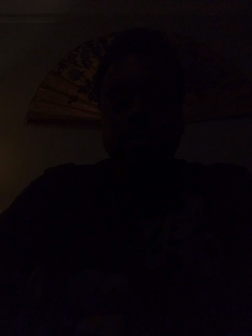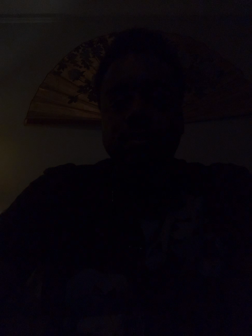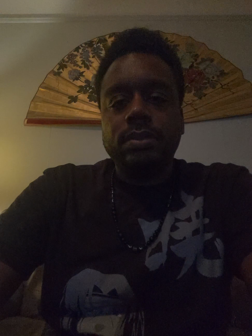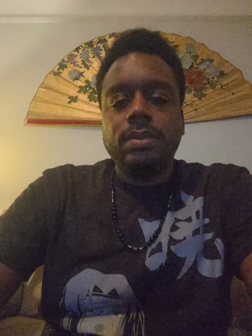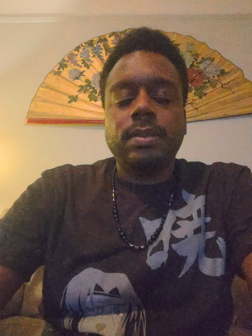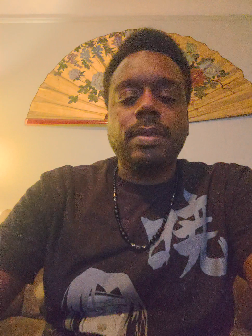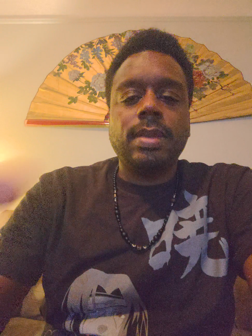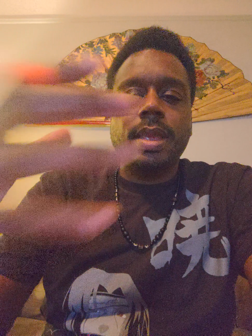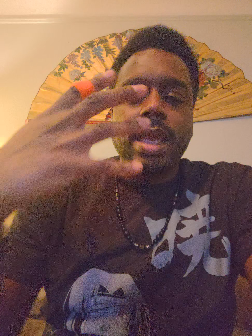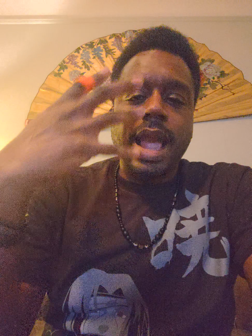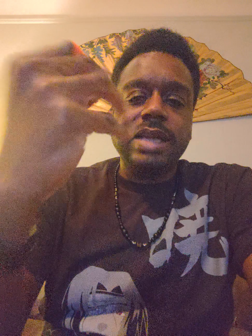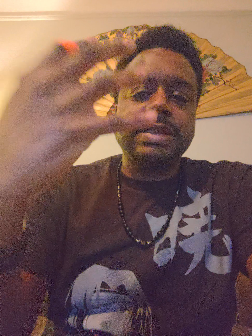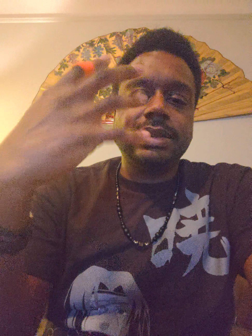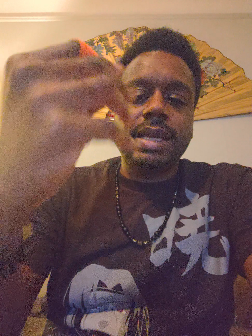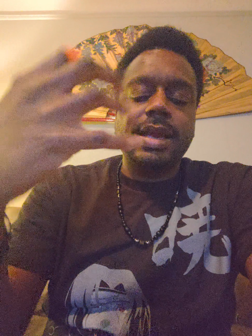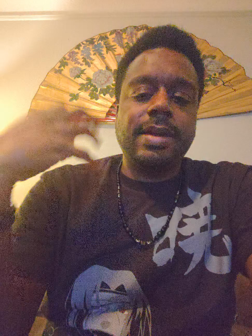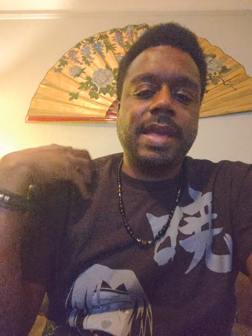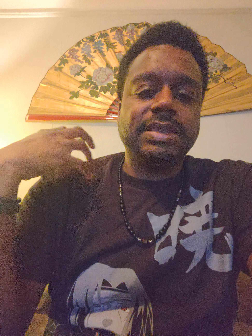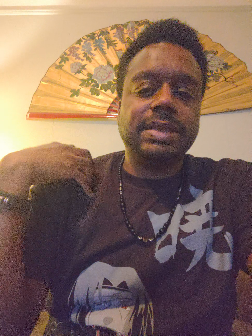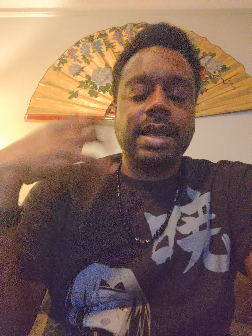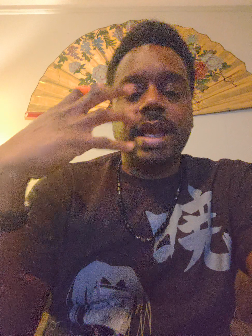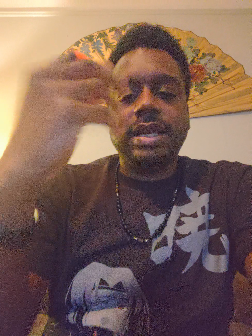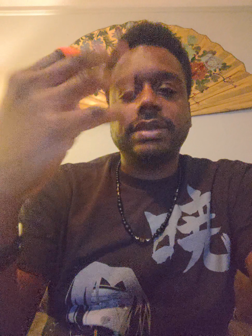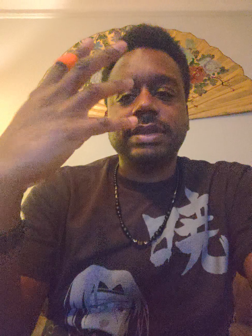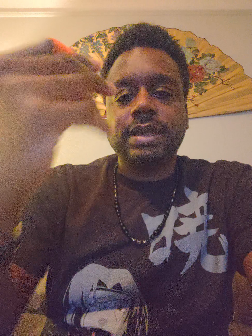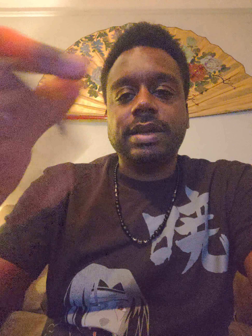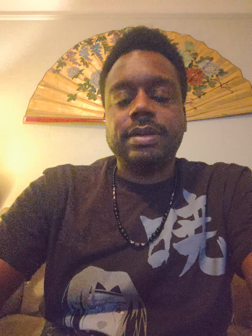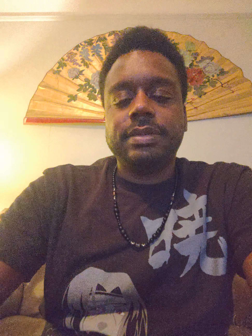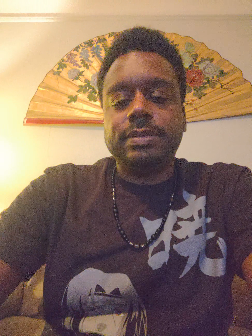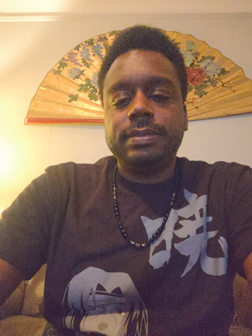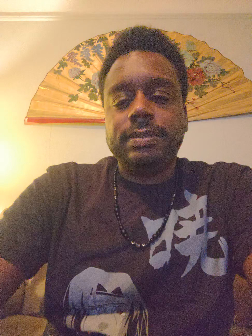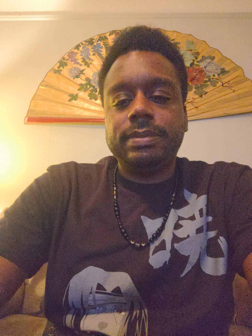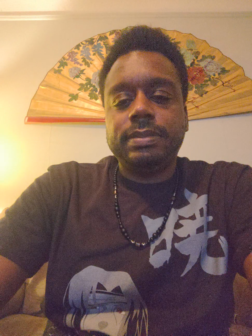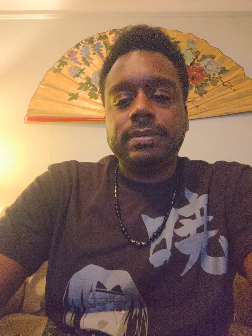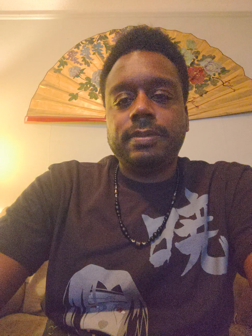outside